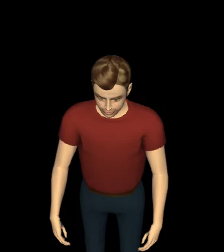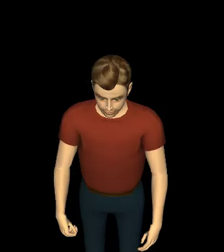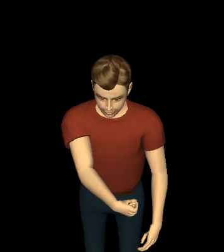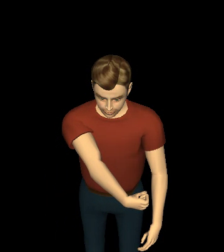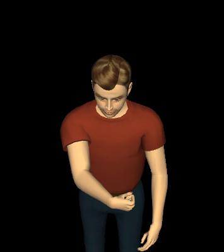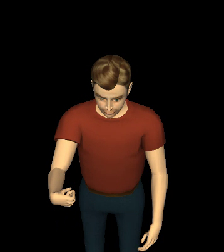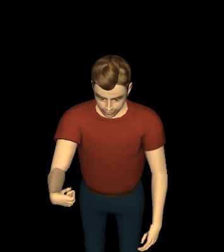وحيد